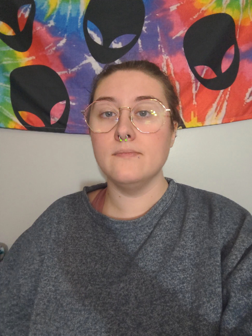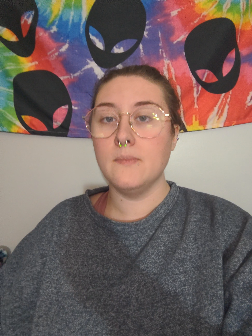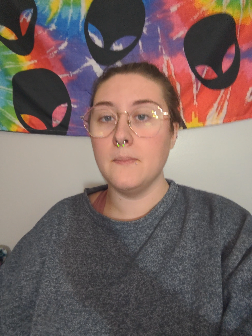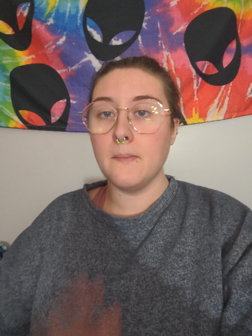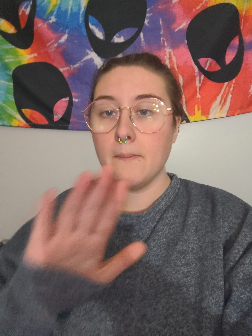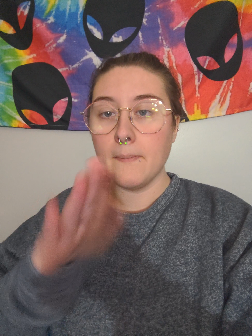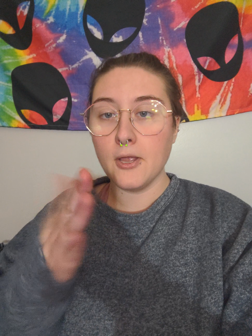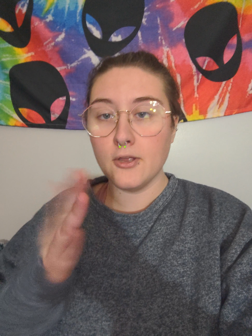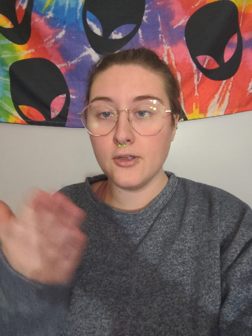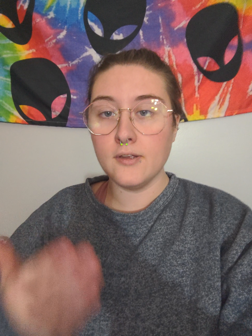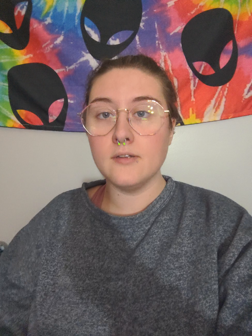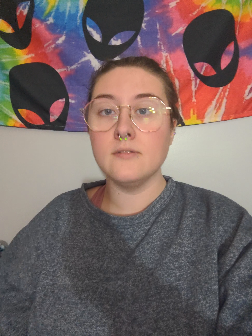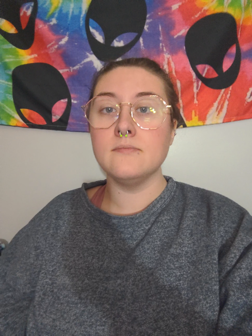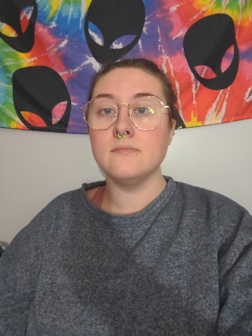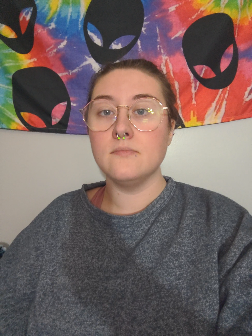book